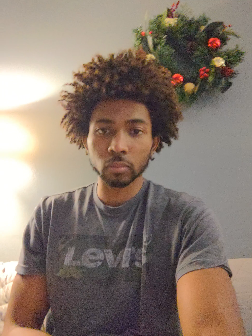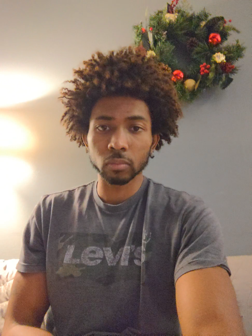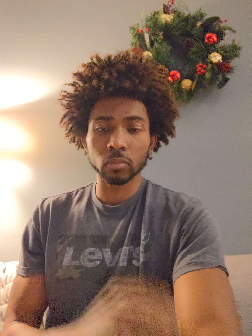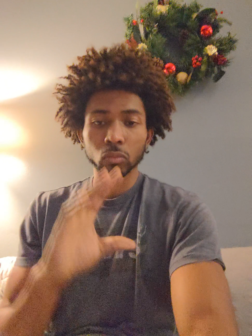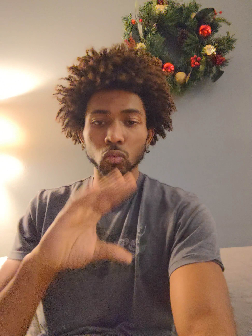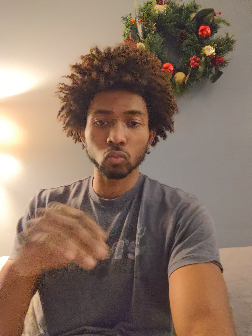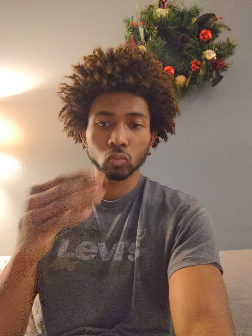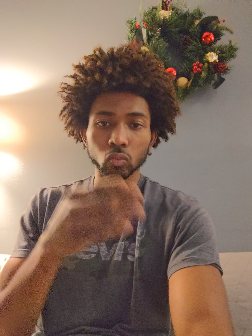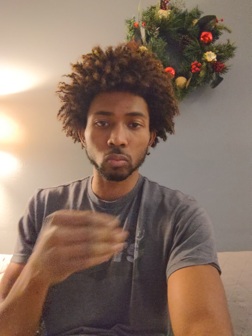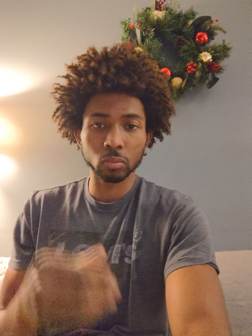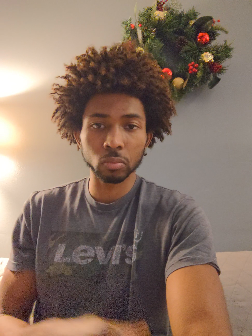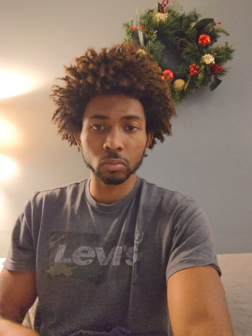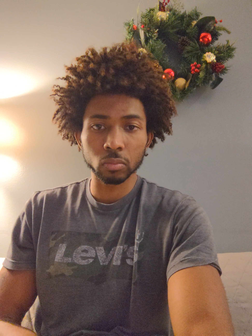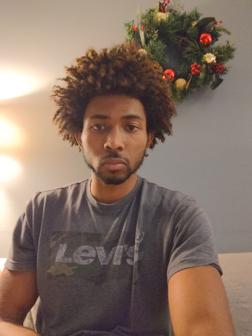story